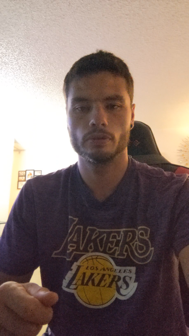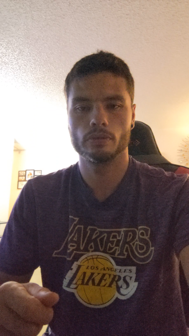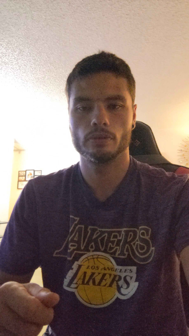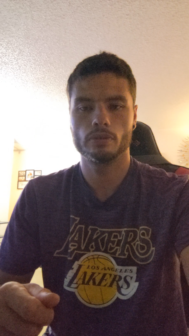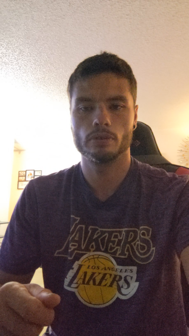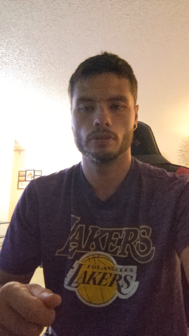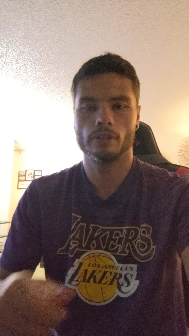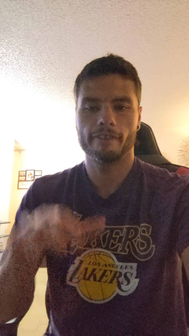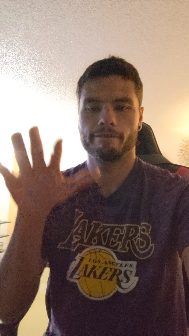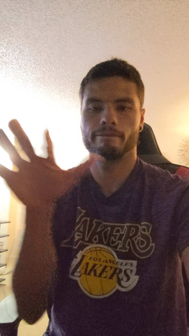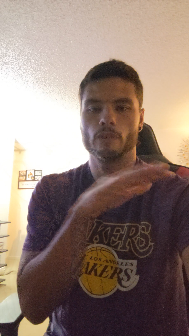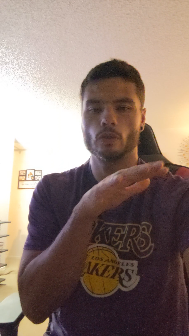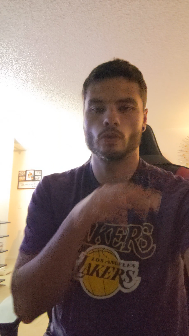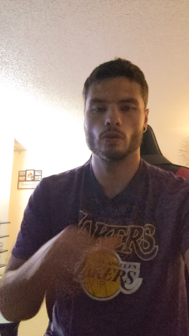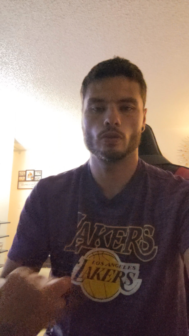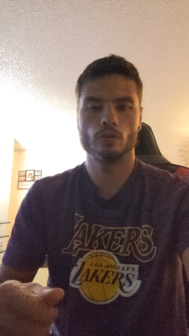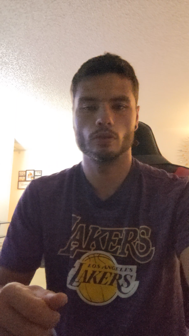full